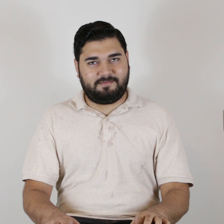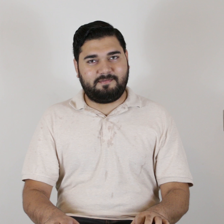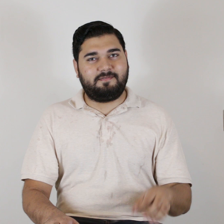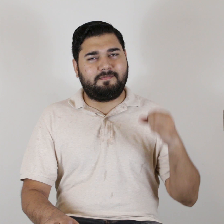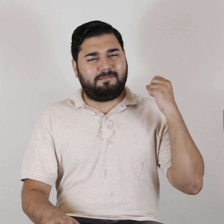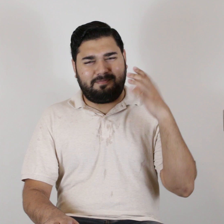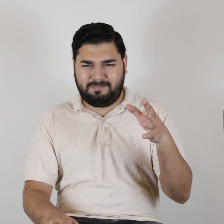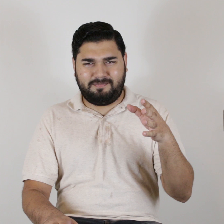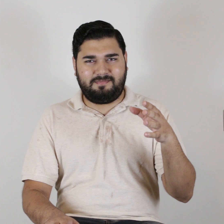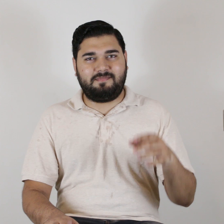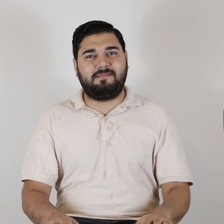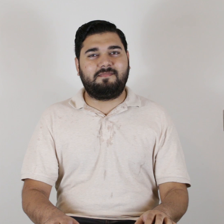bad